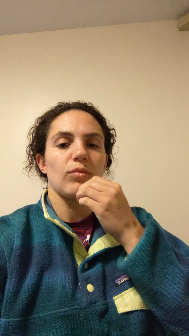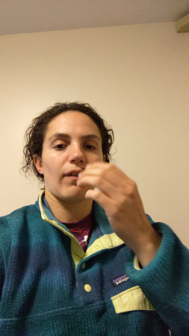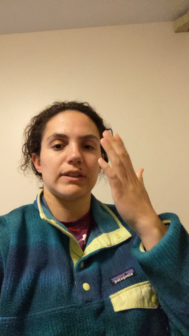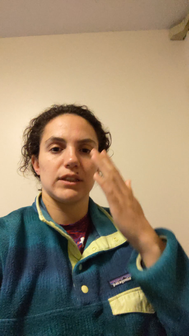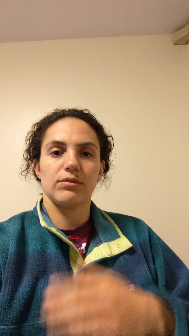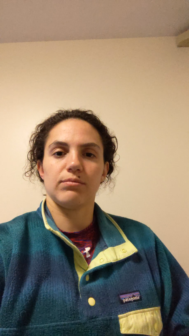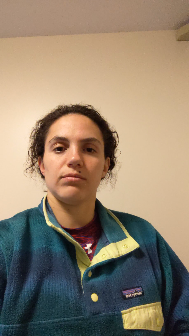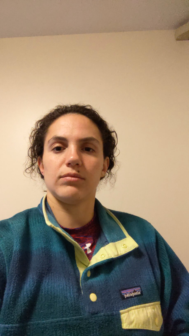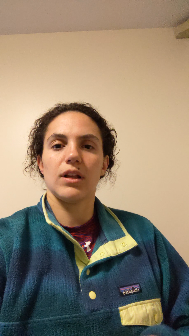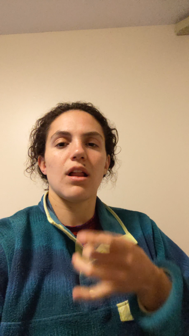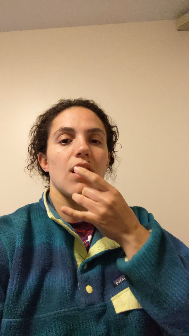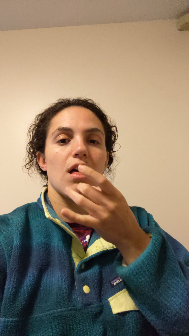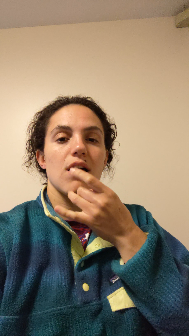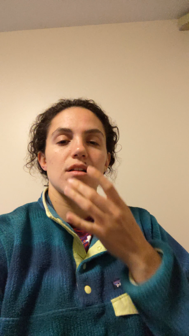light bulb